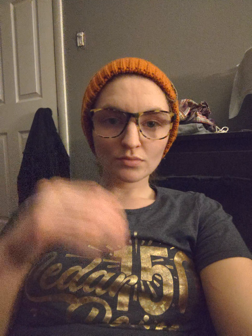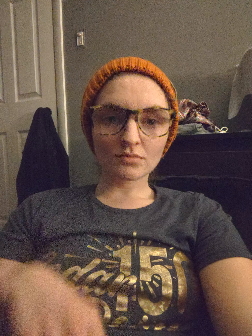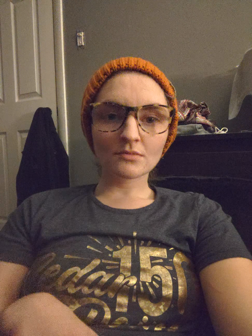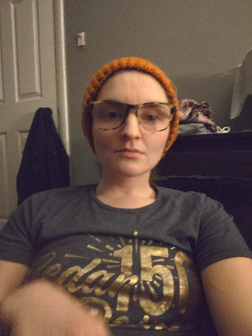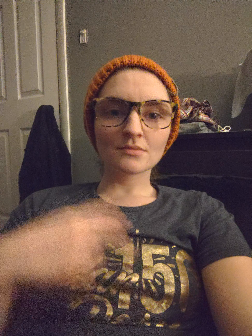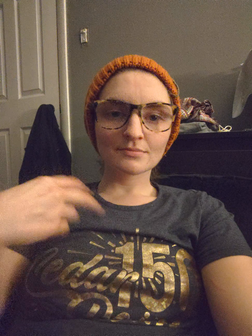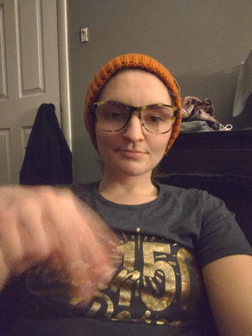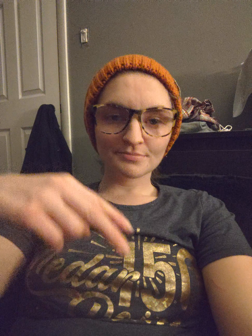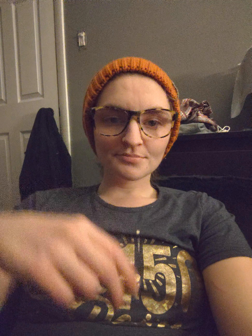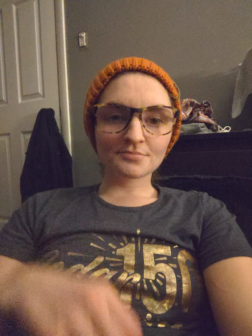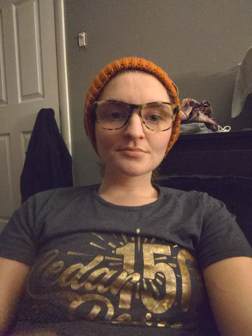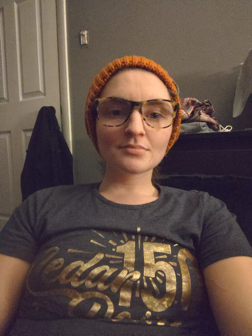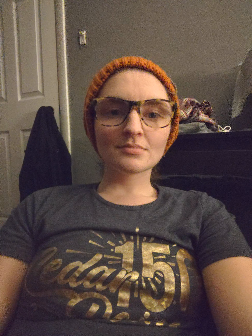dance